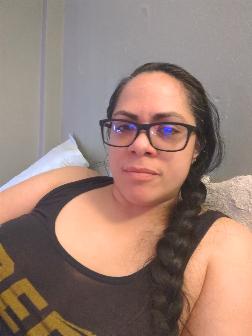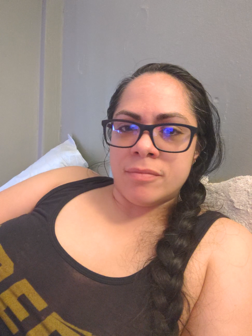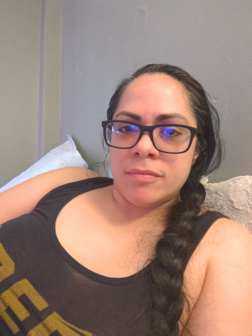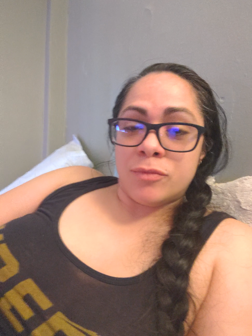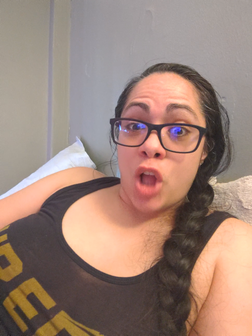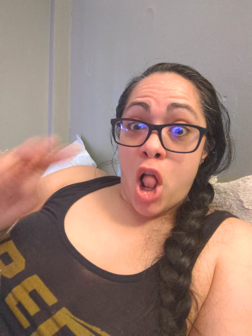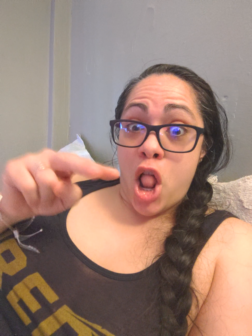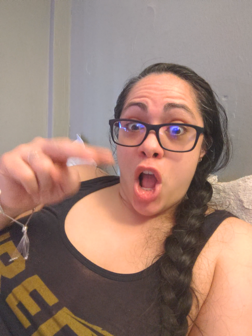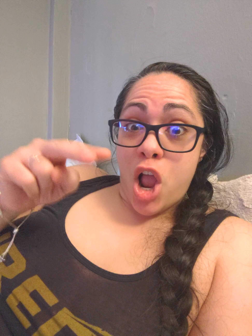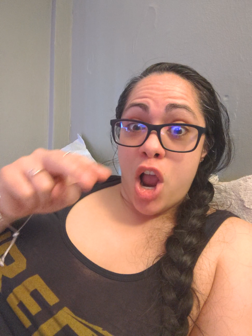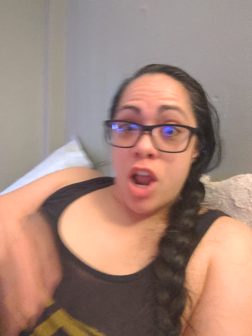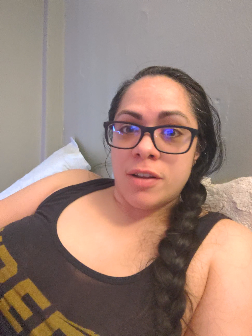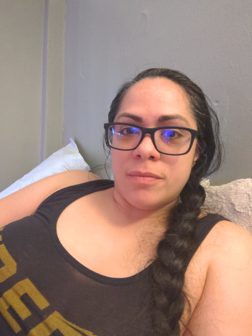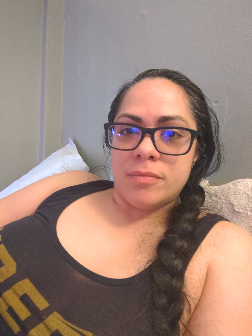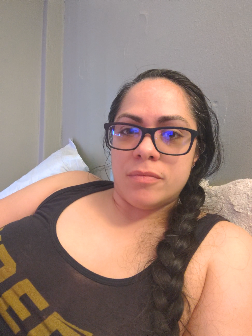look